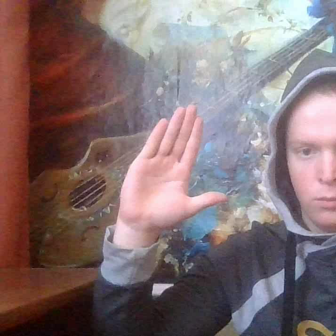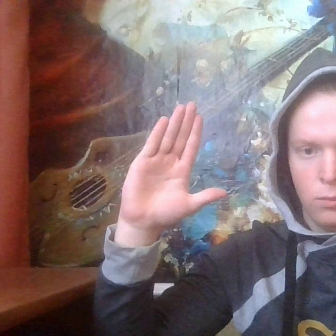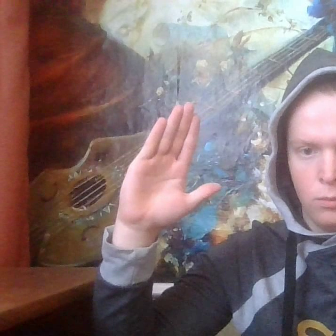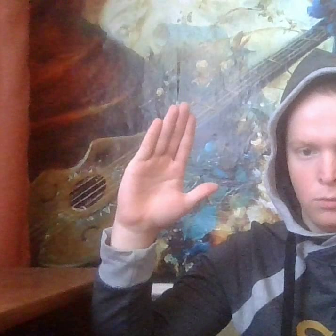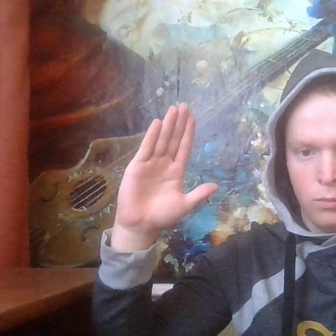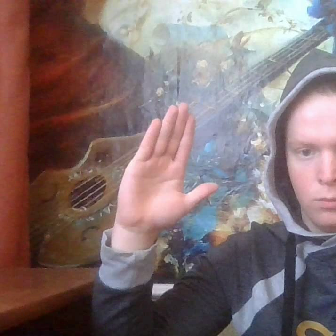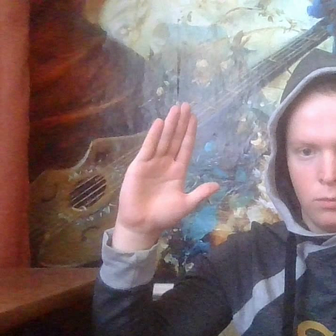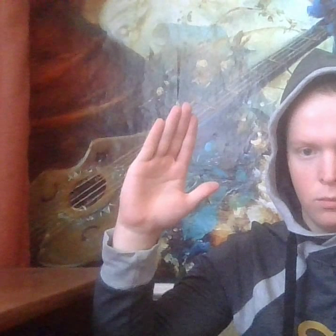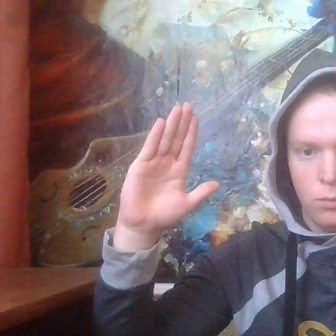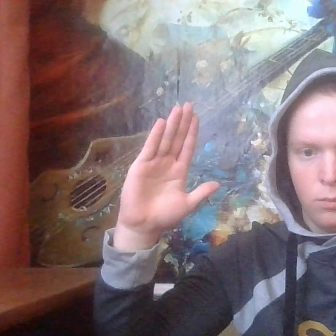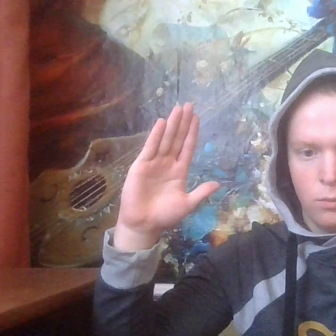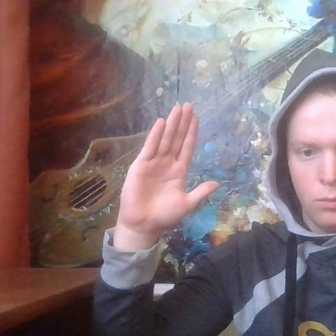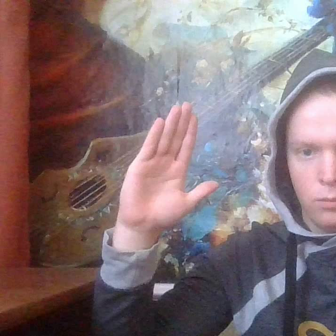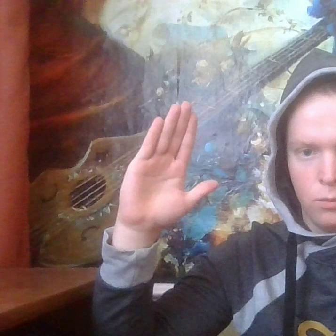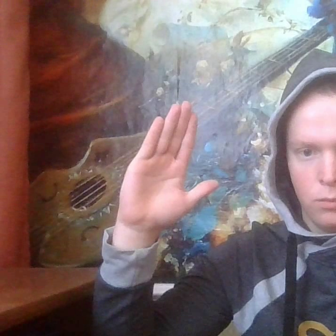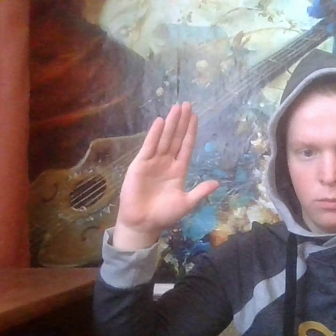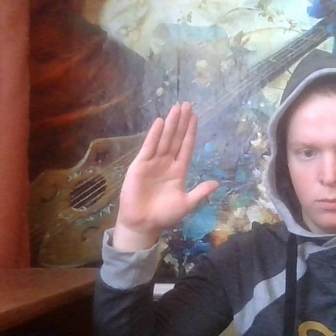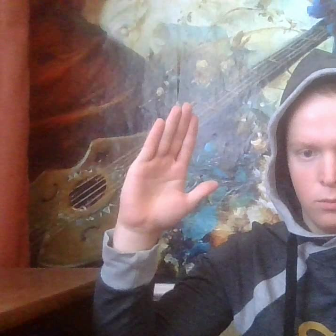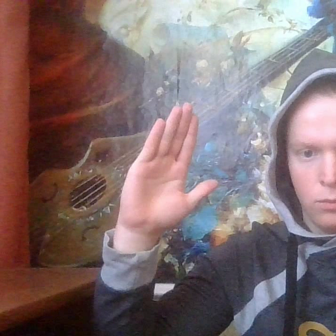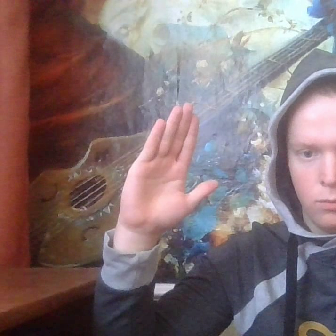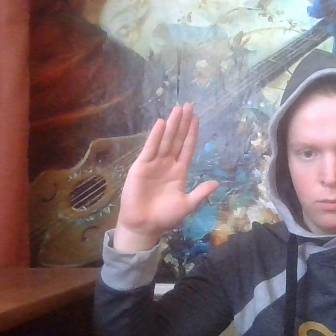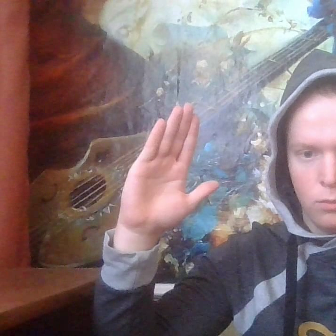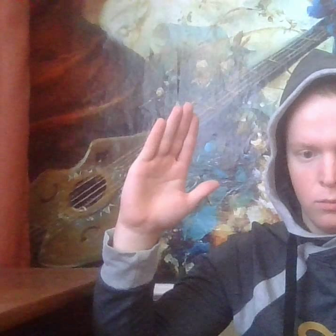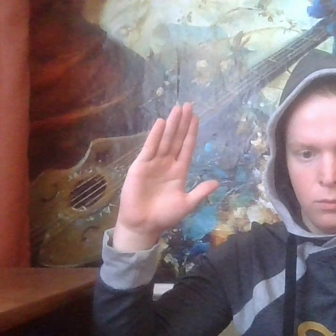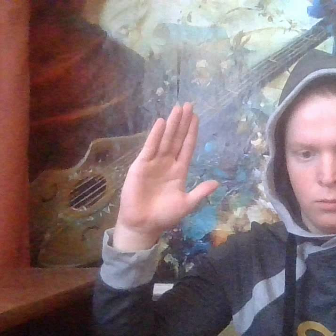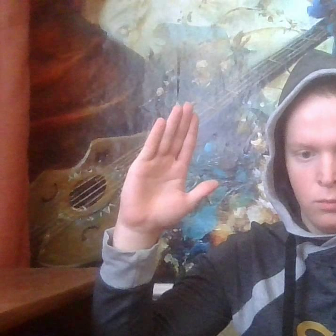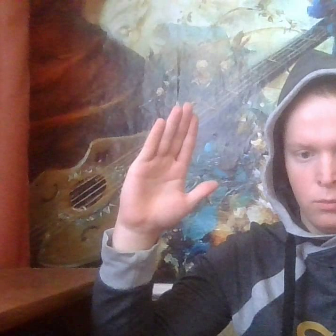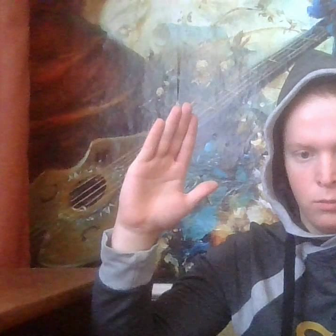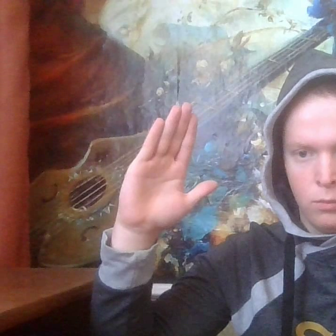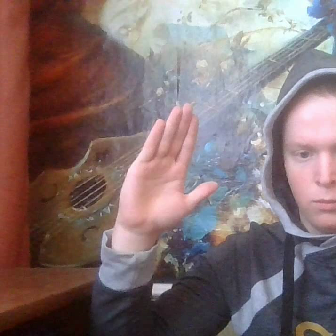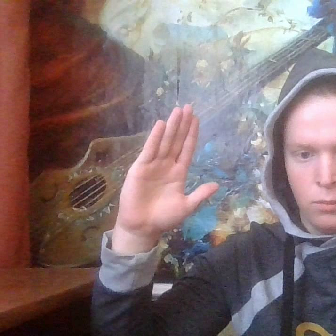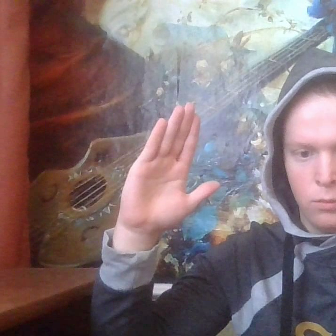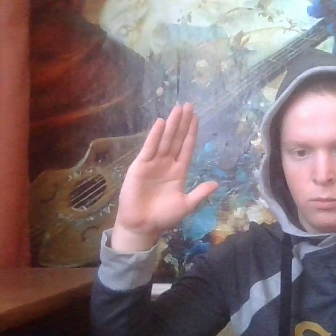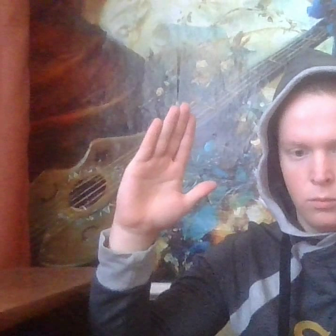В